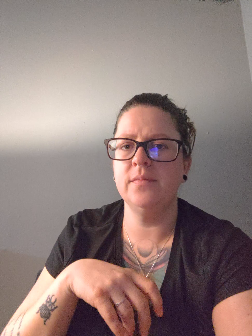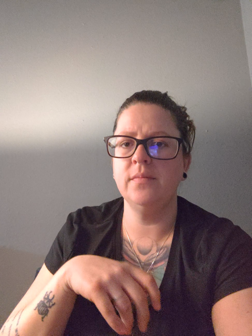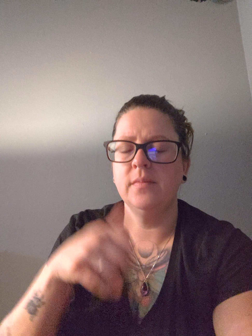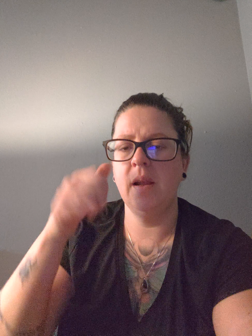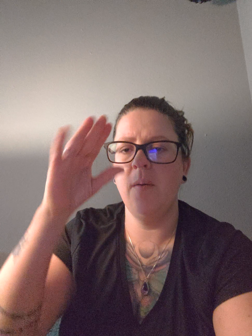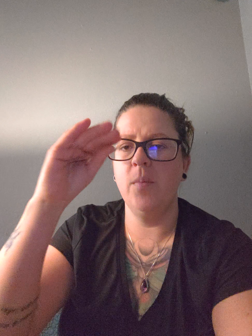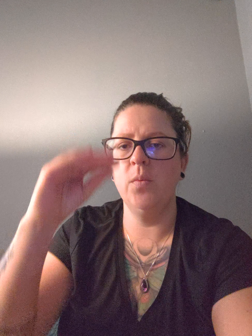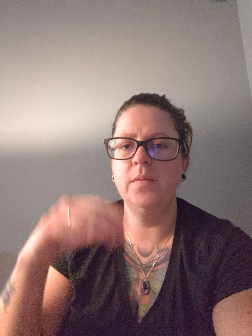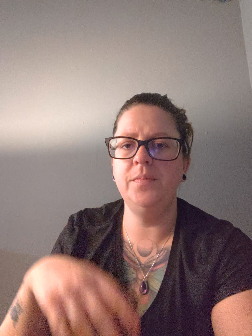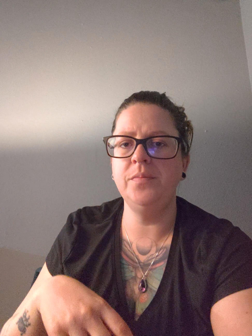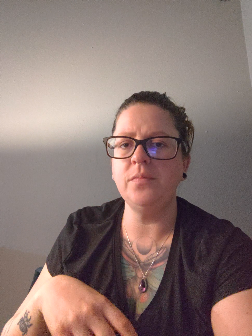cowboy